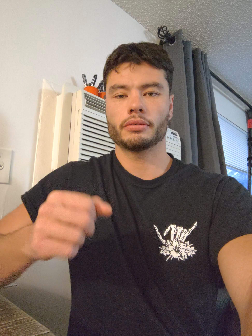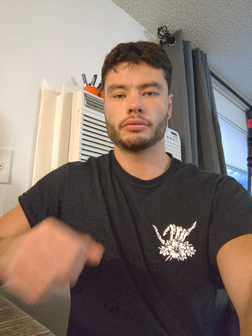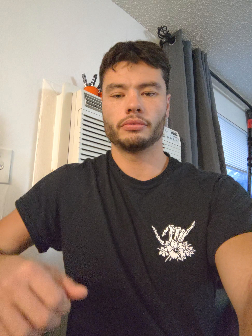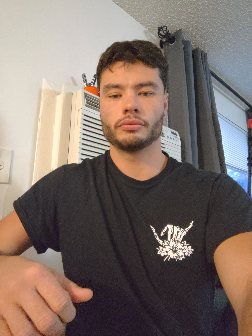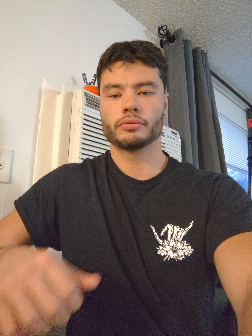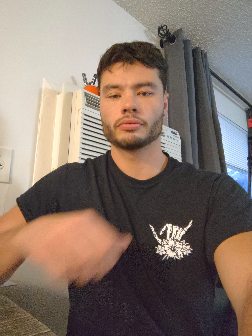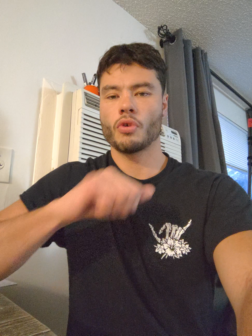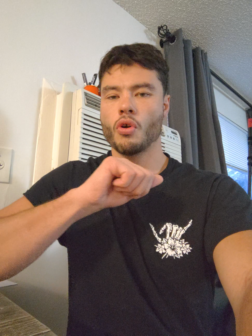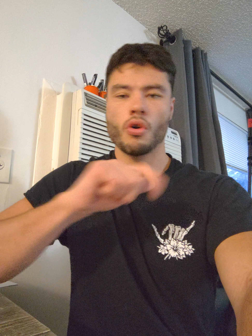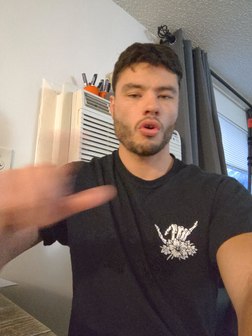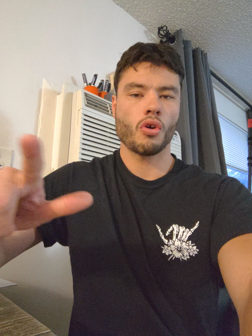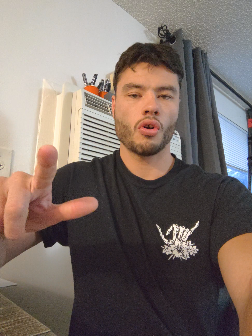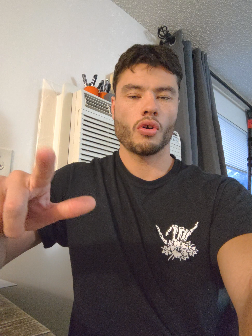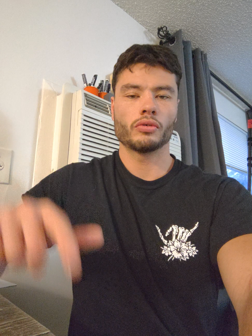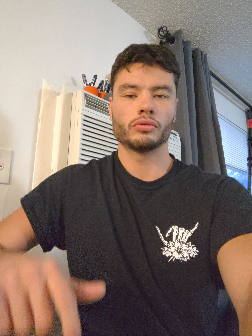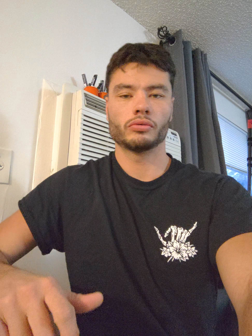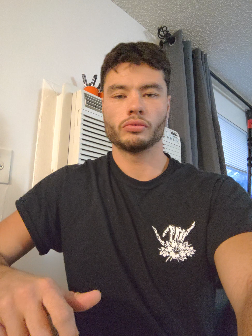all